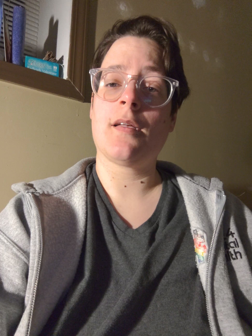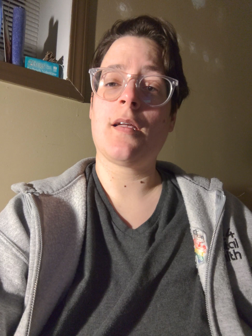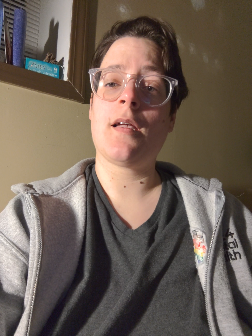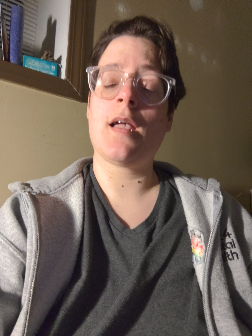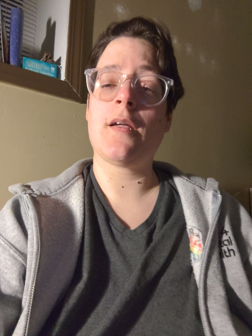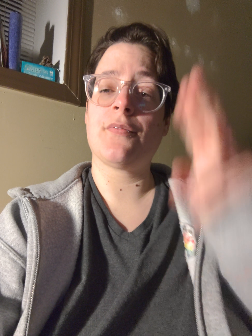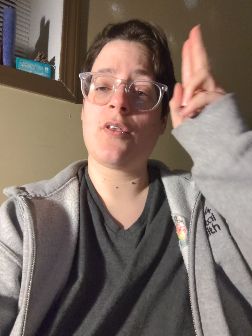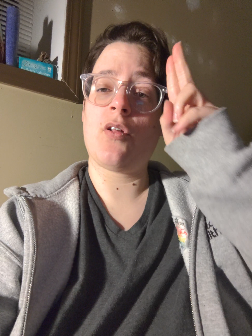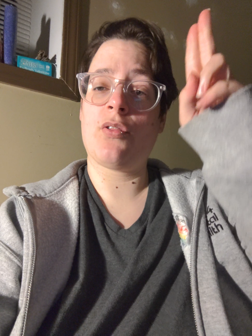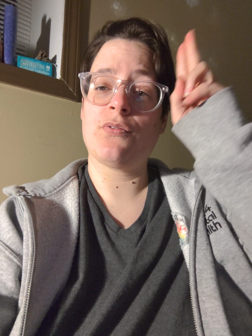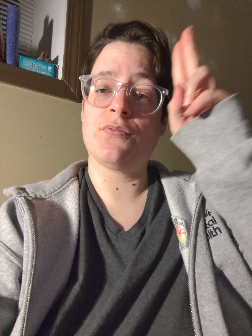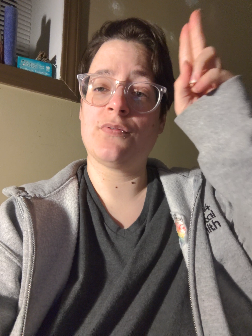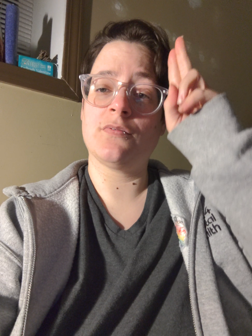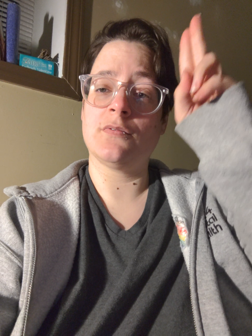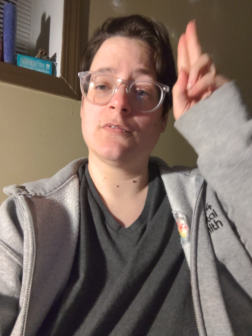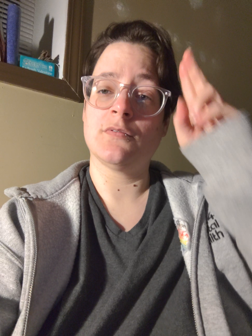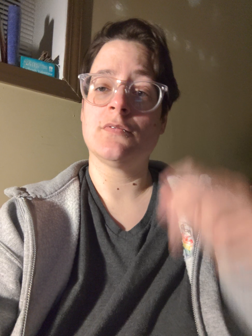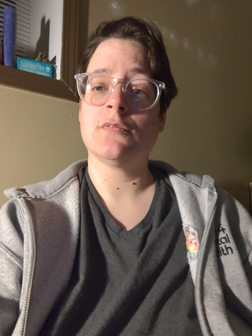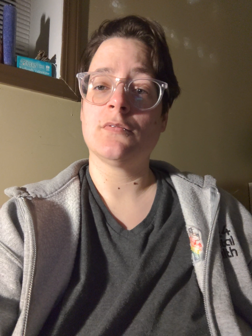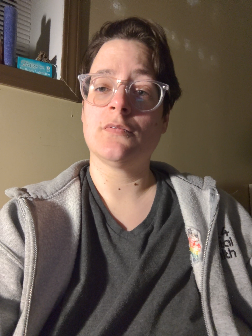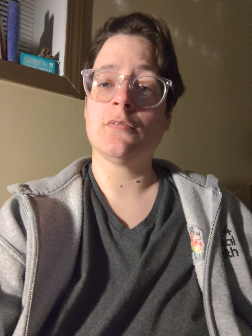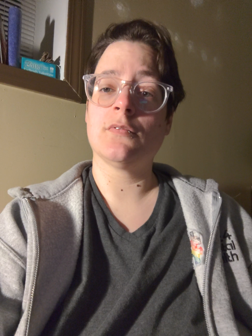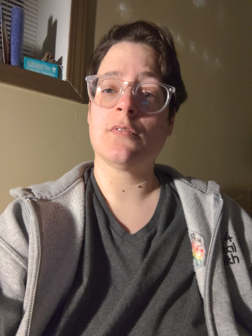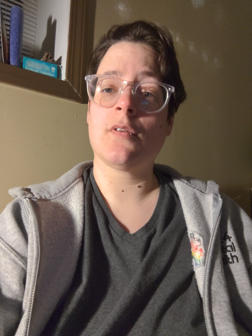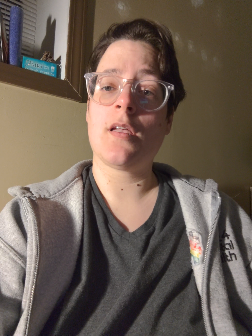uncle